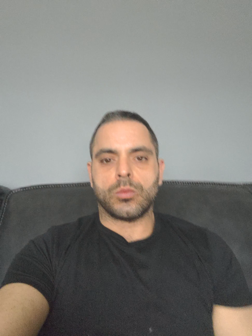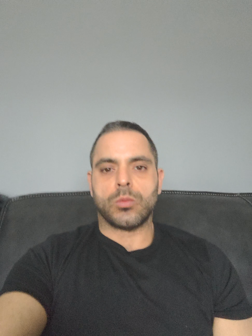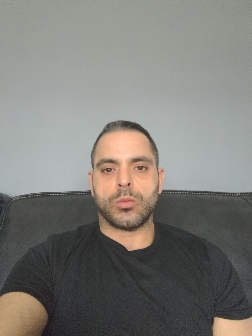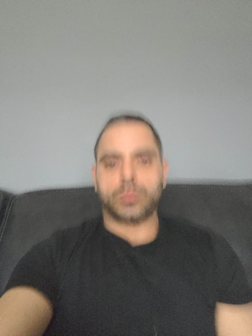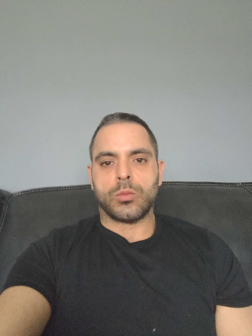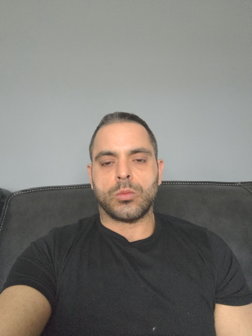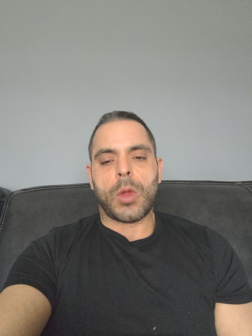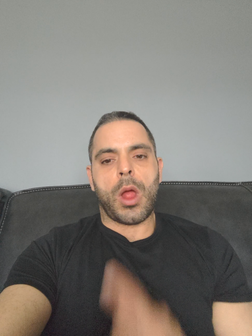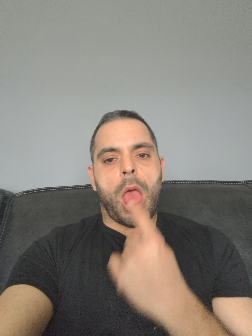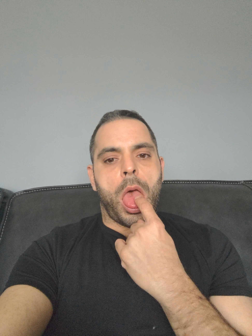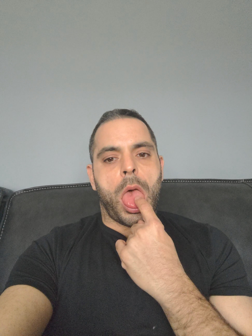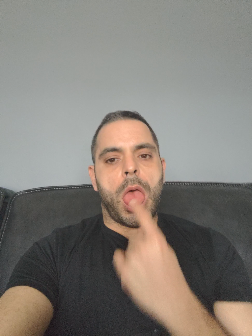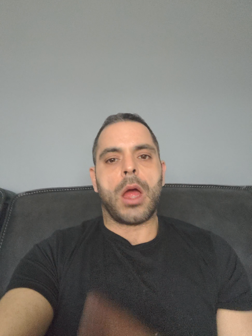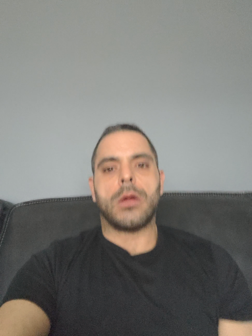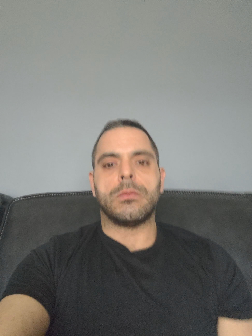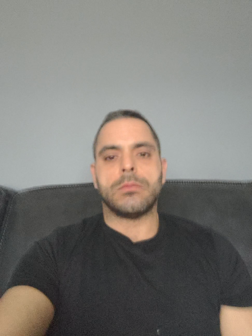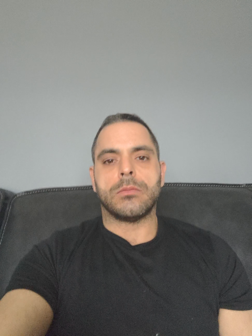tongue